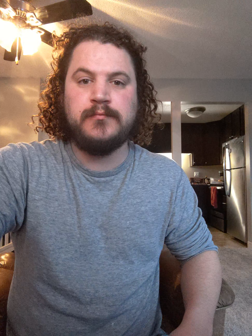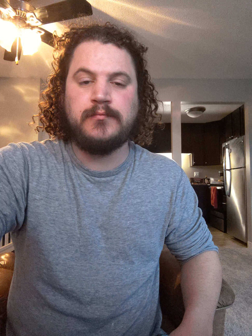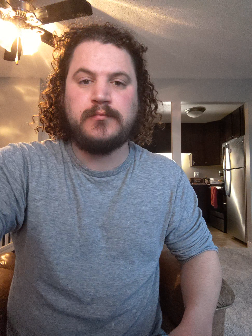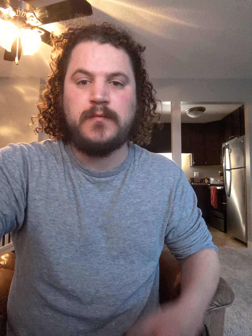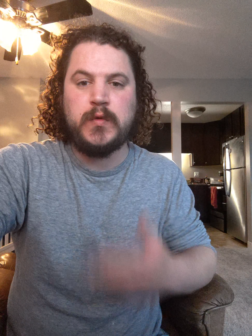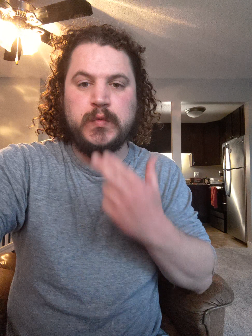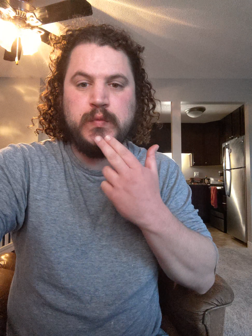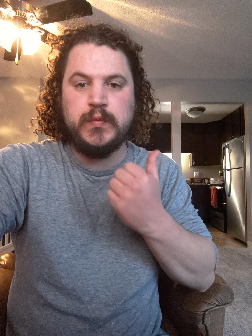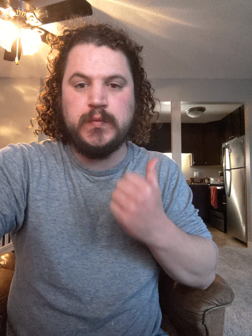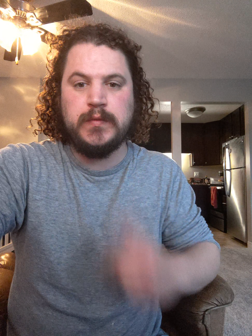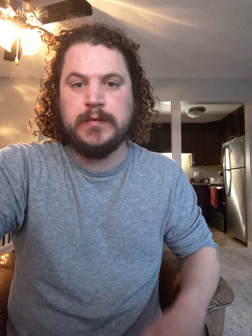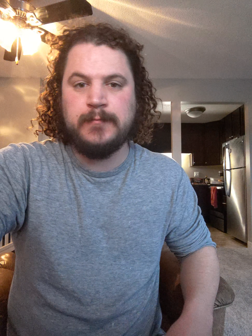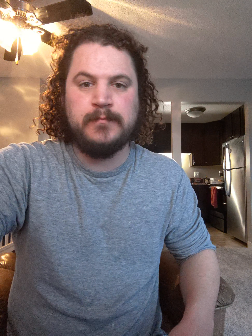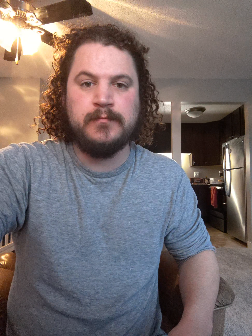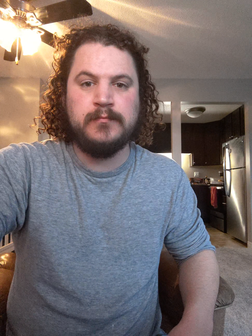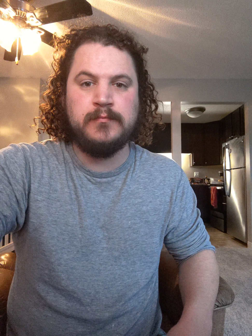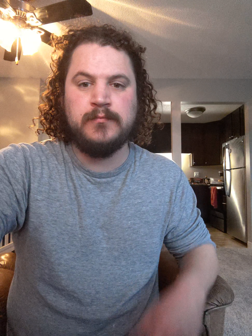cute